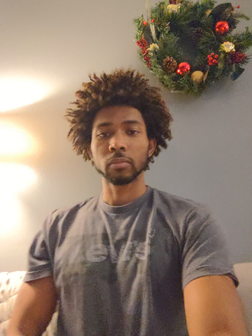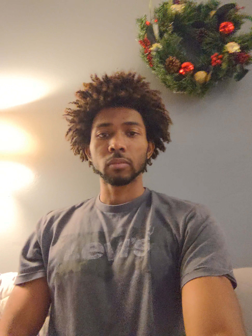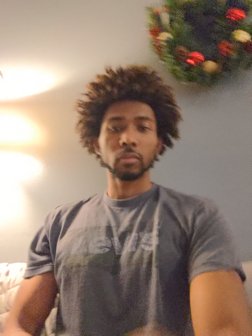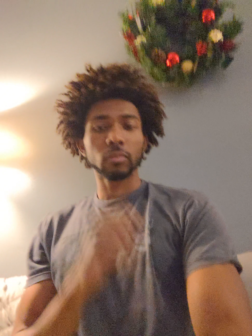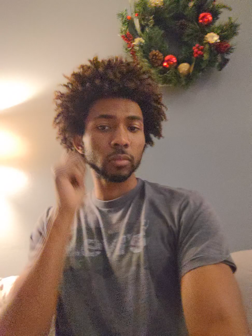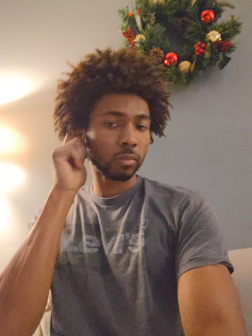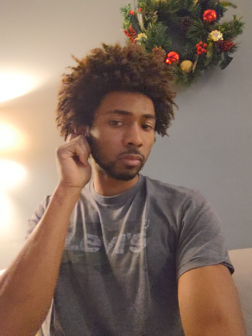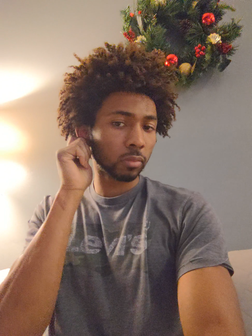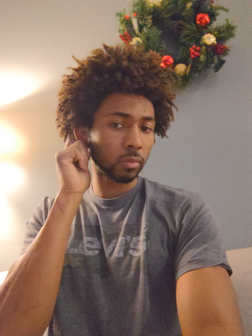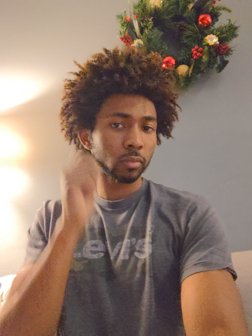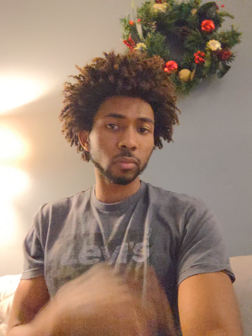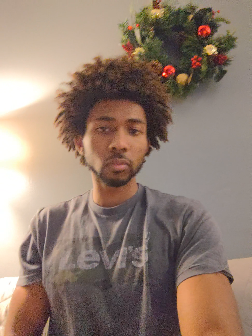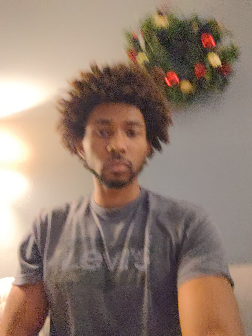ear